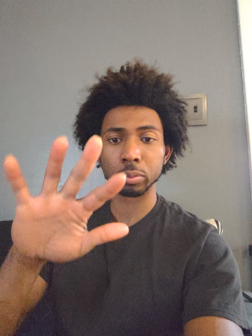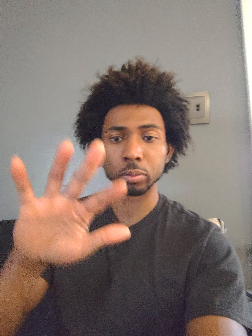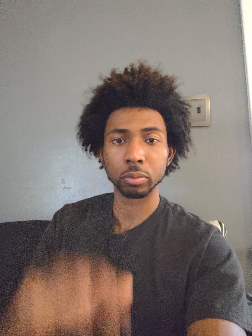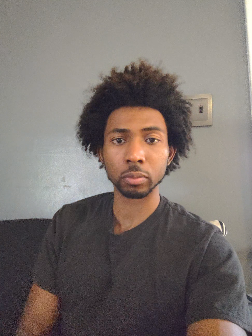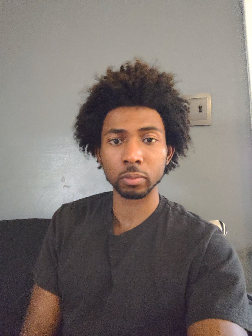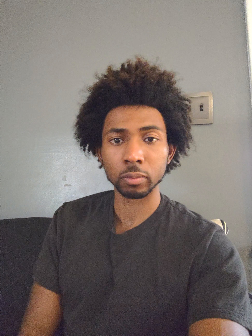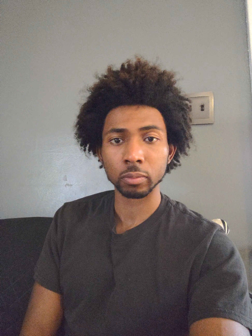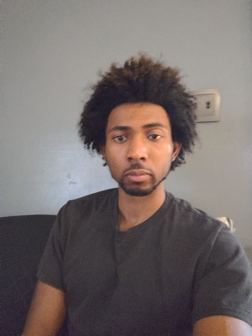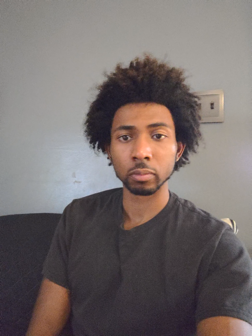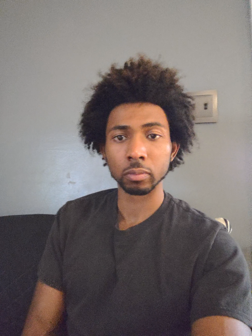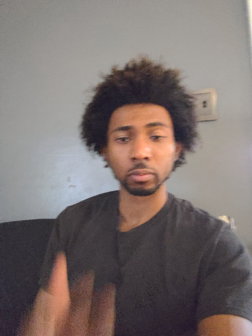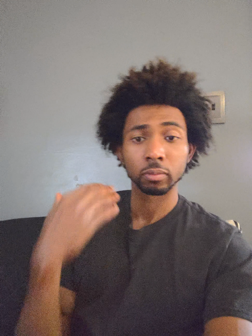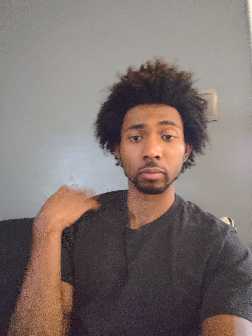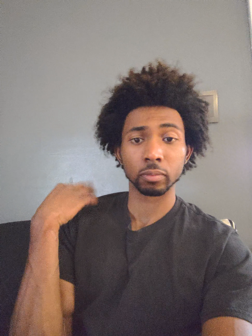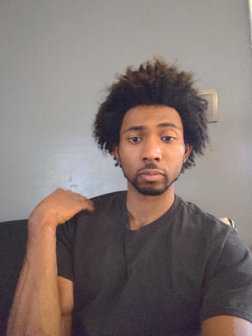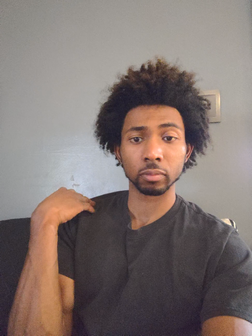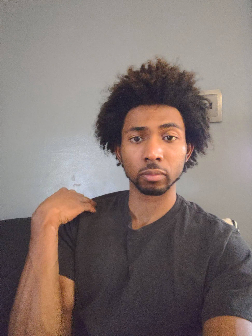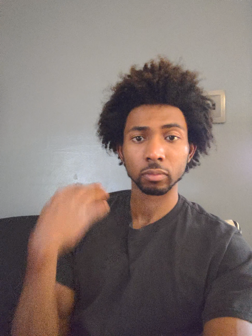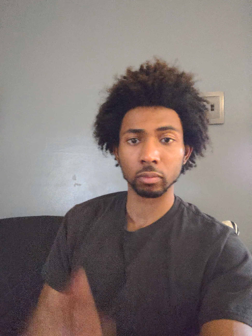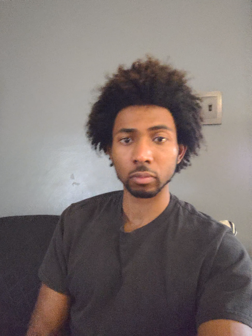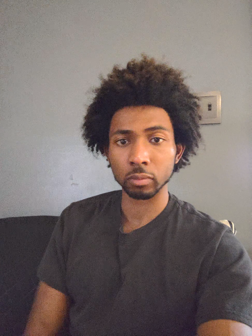shoulder